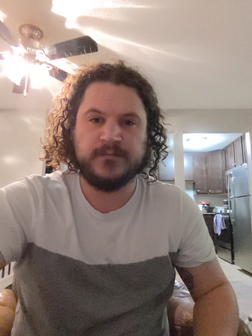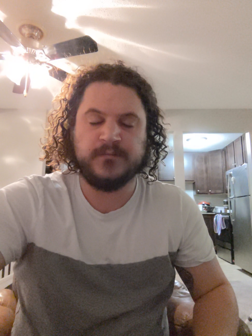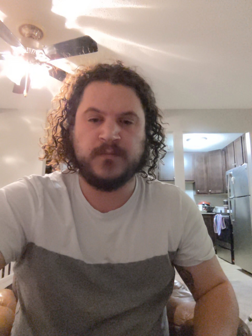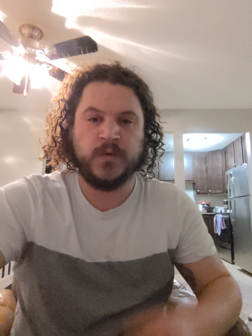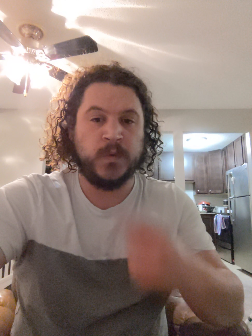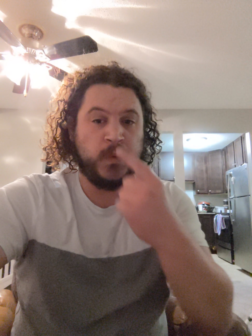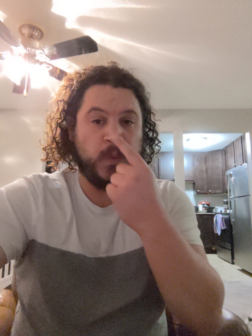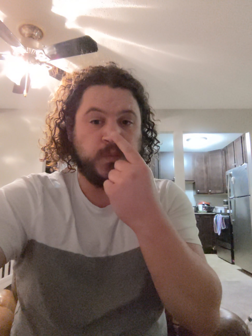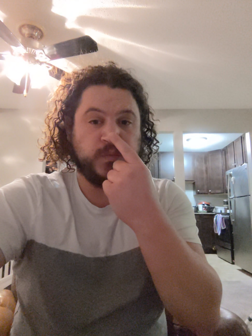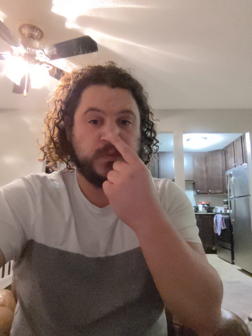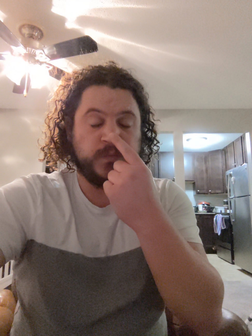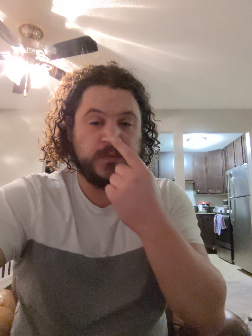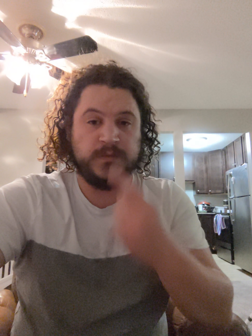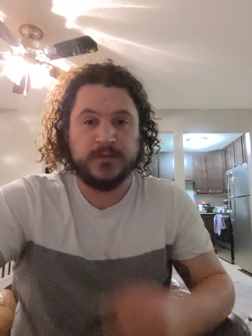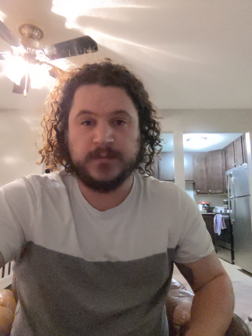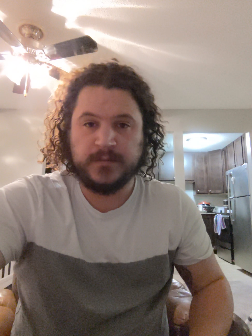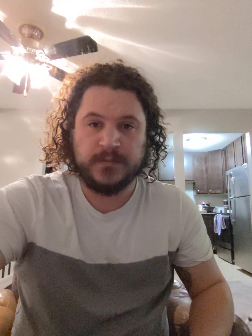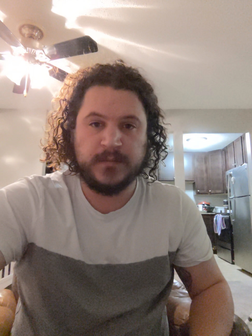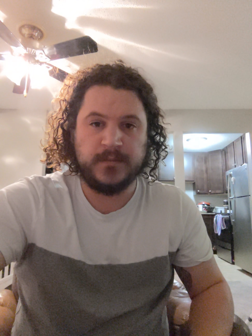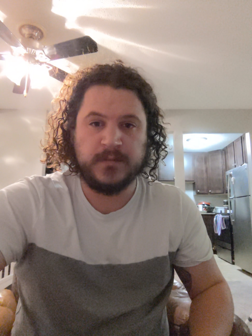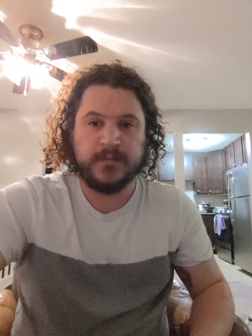nose